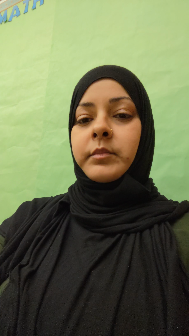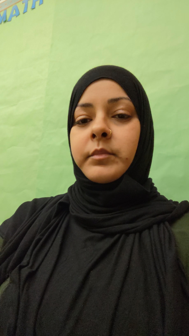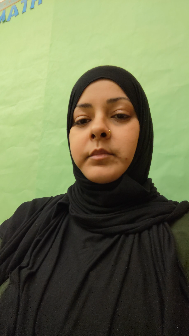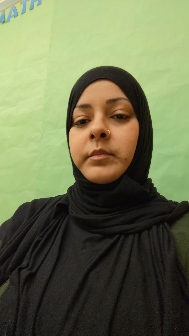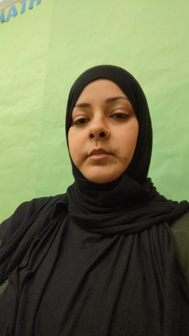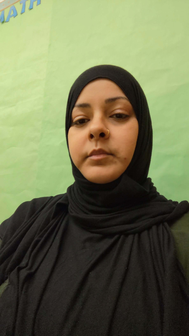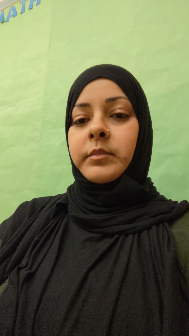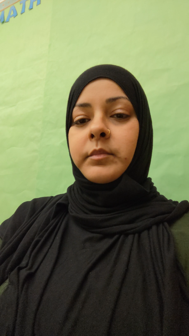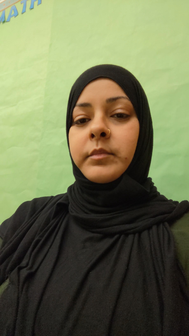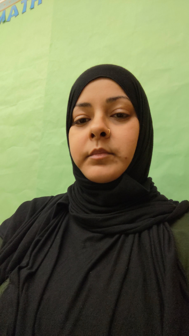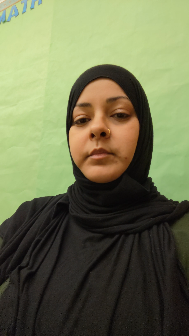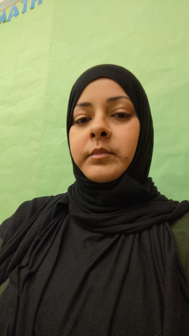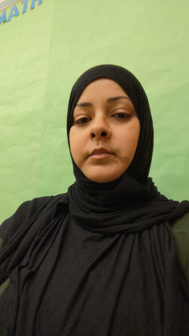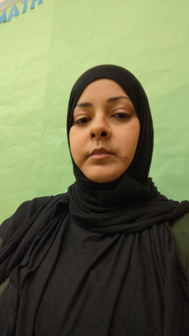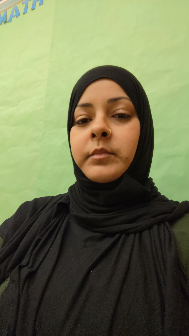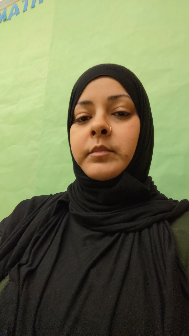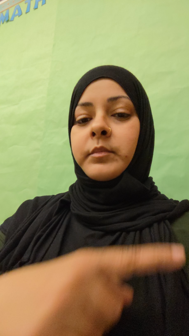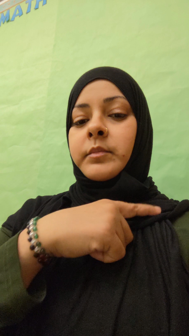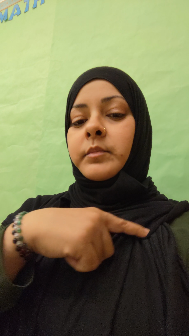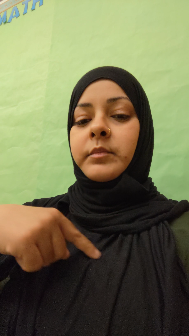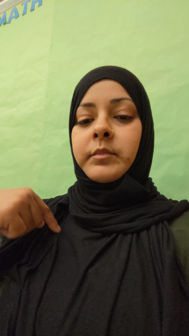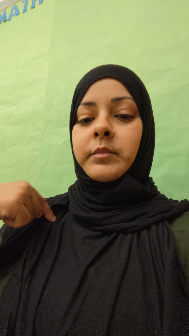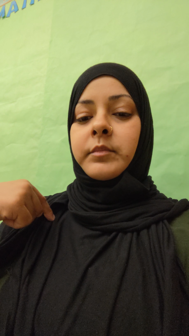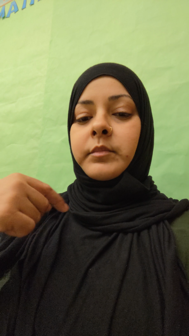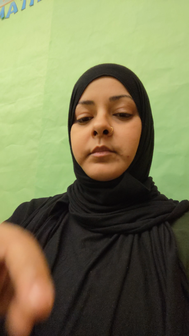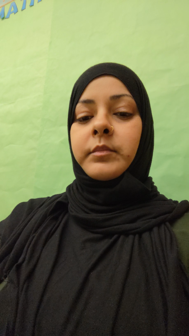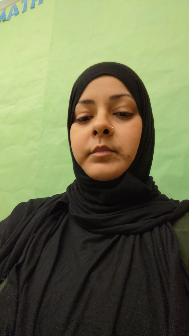necklace